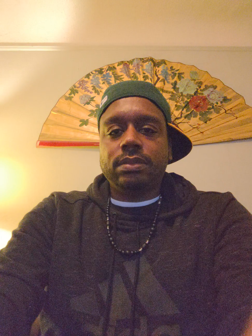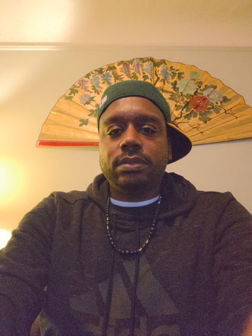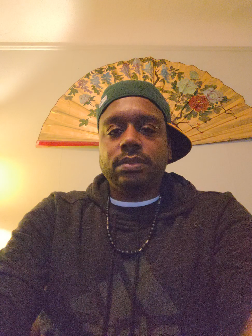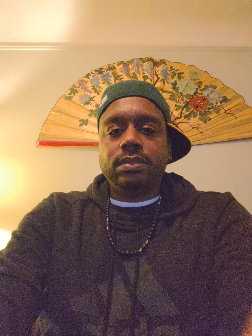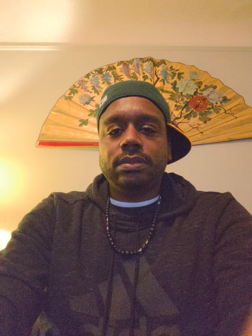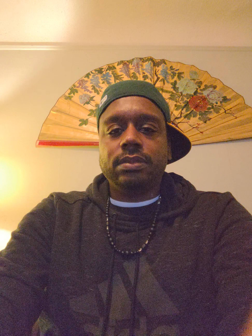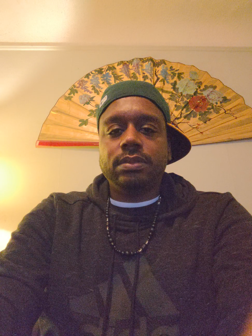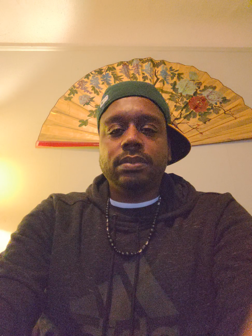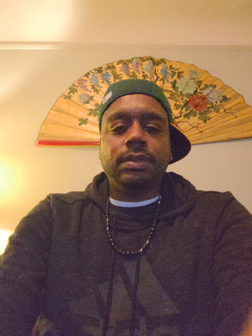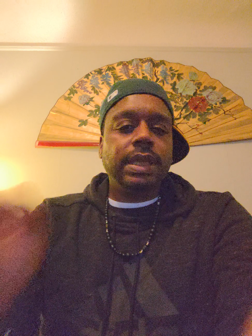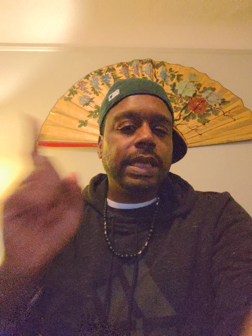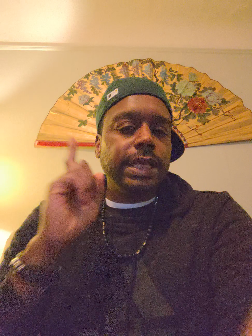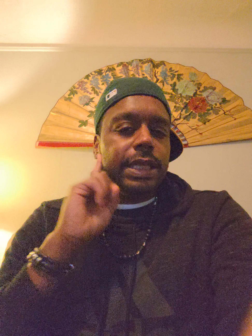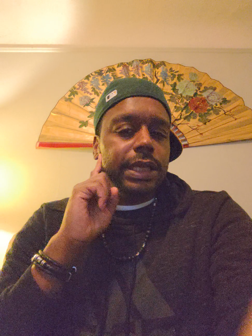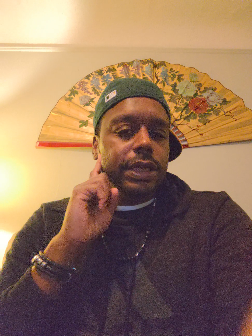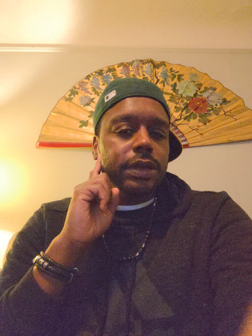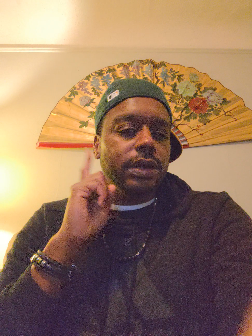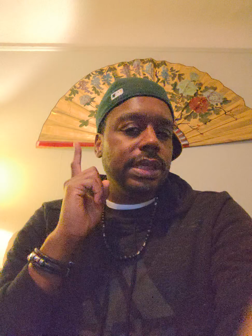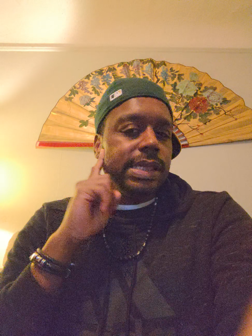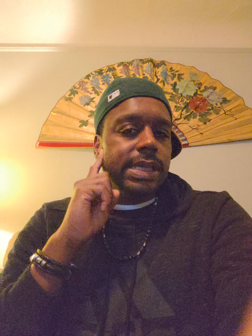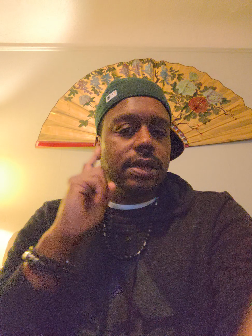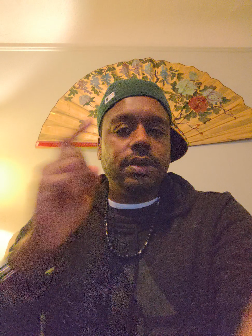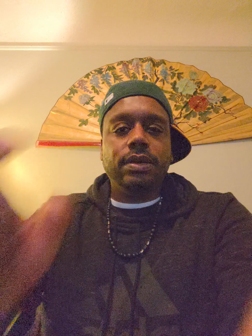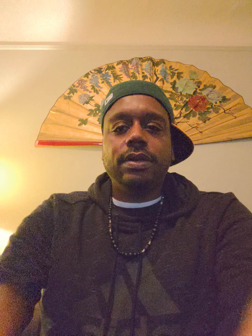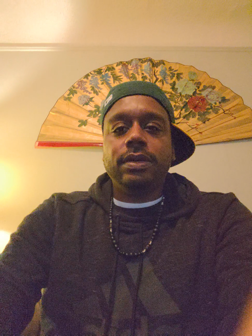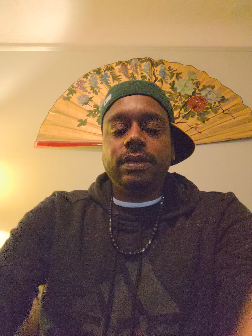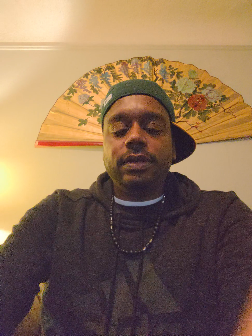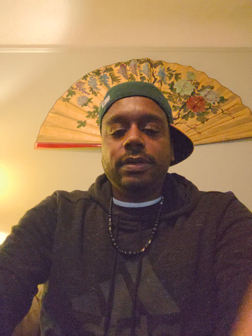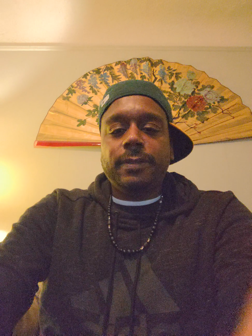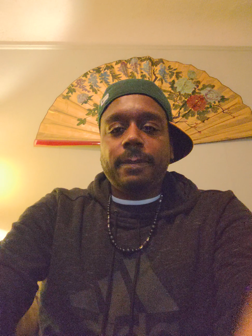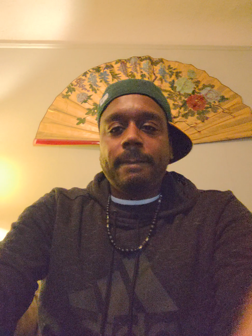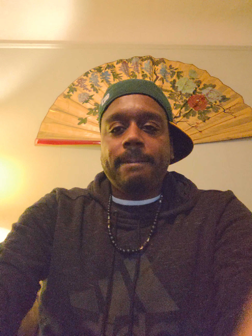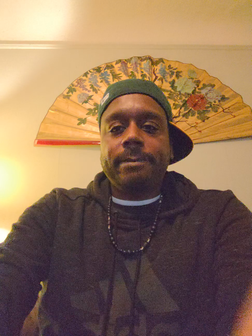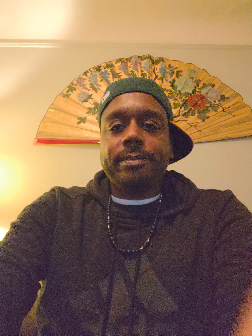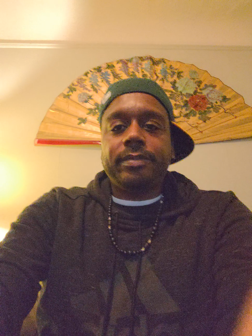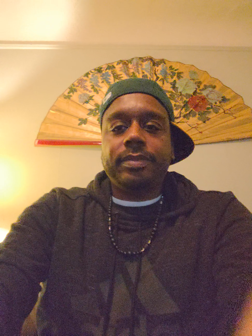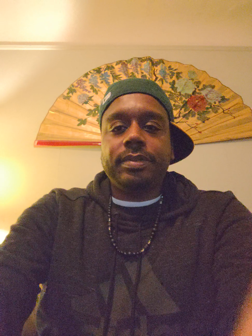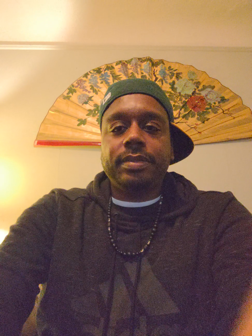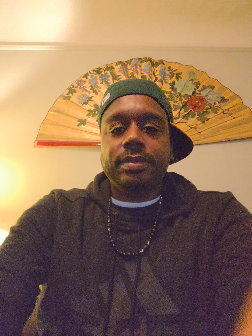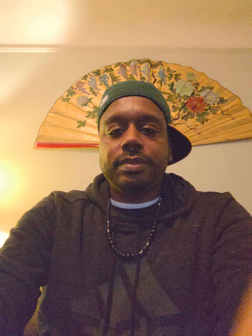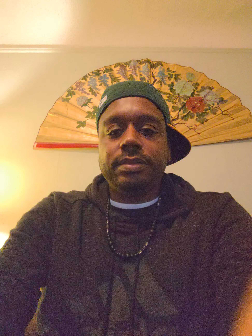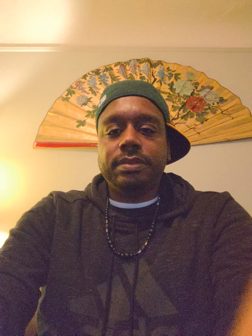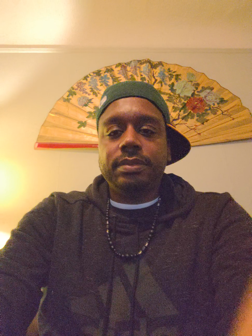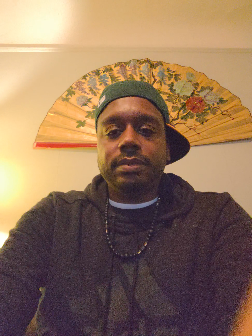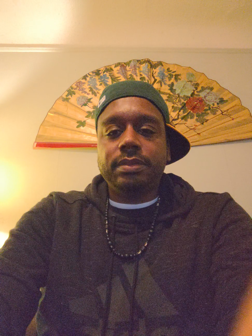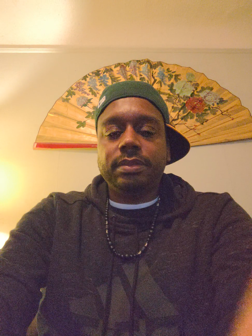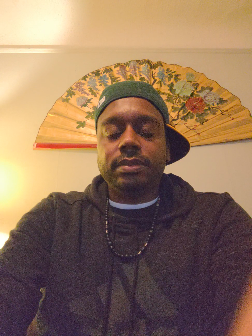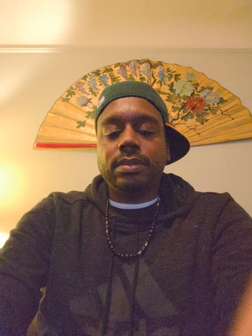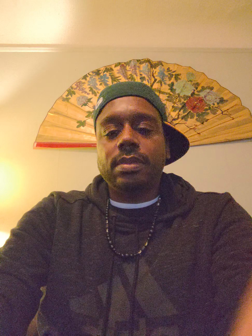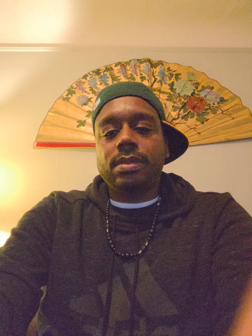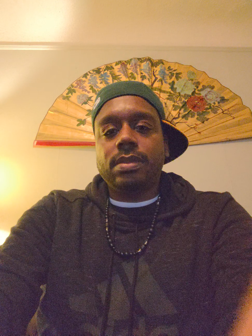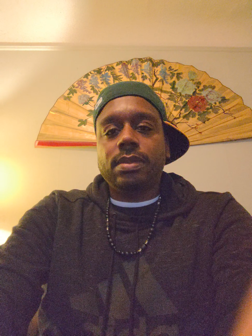hear